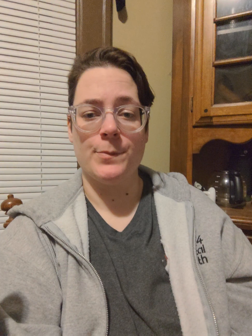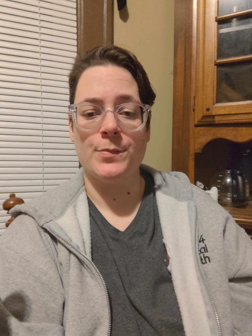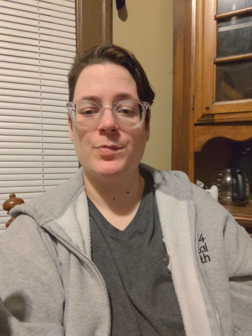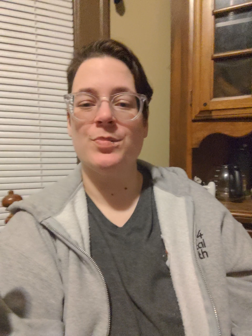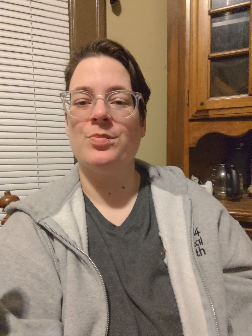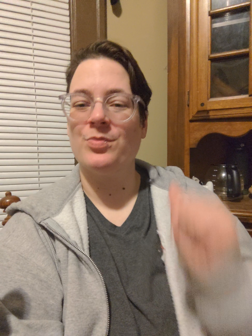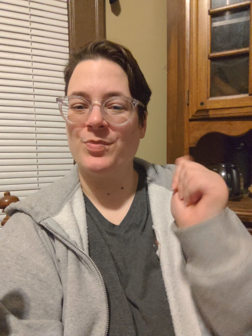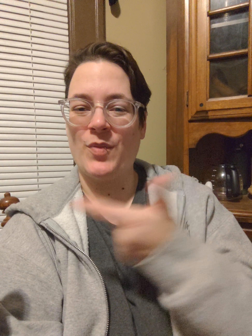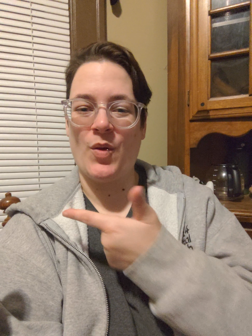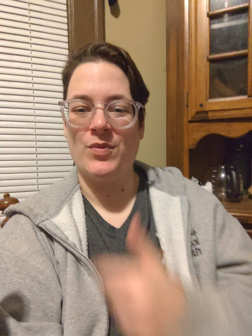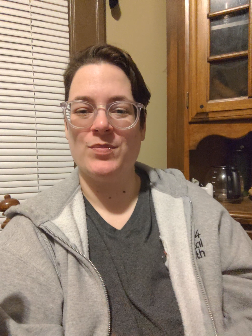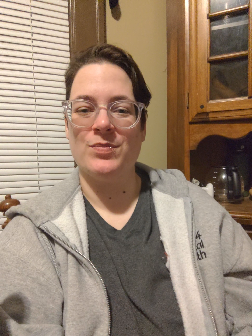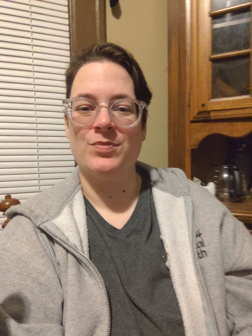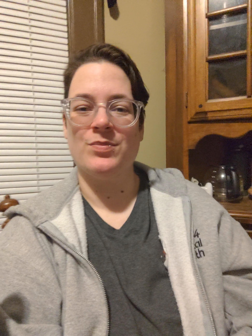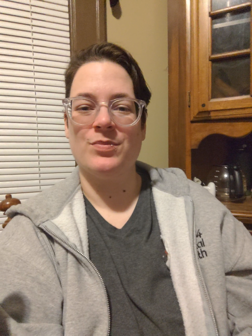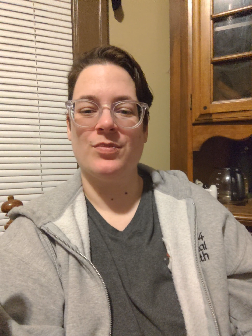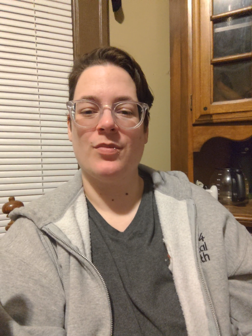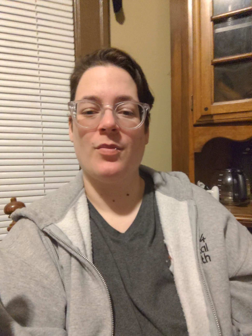all